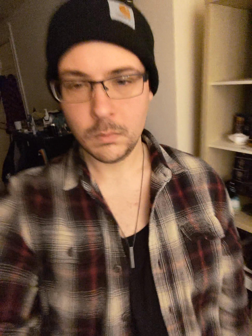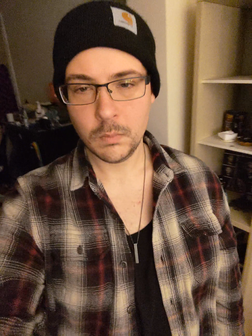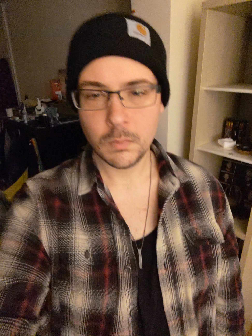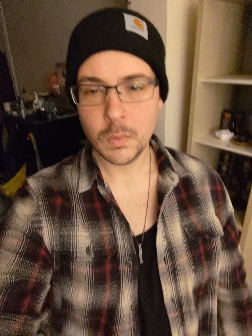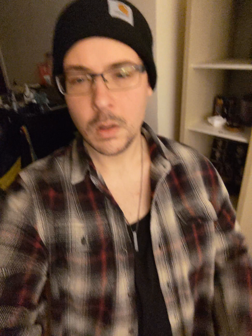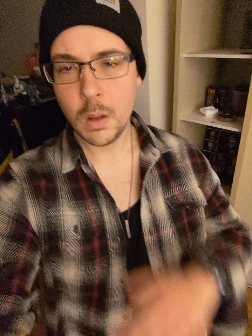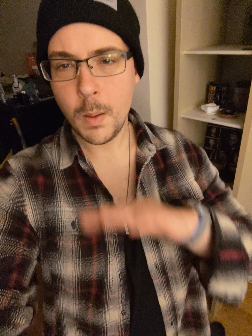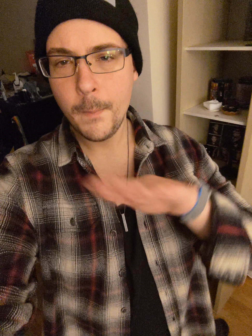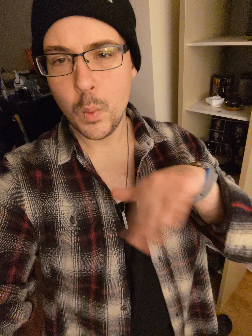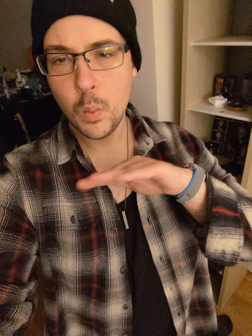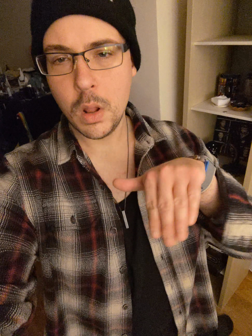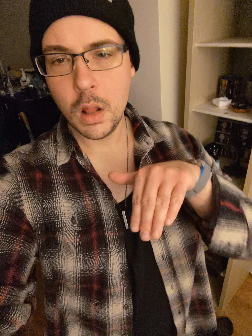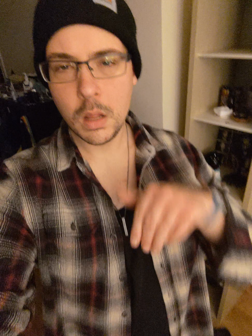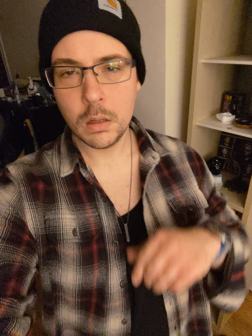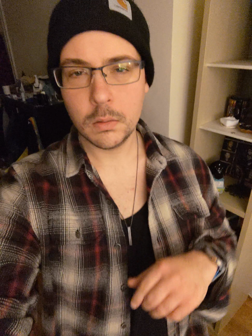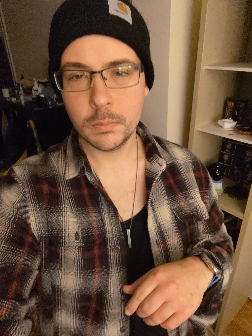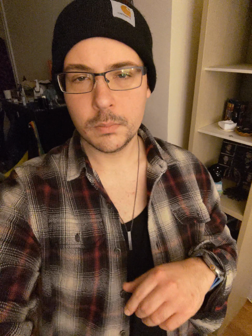pool